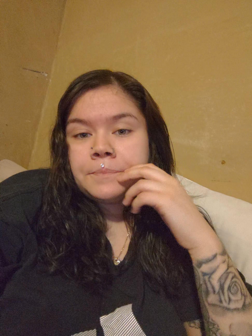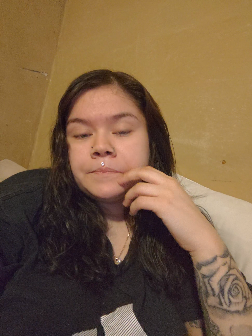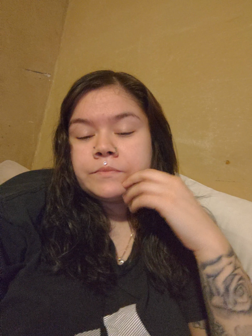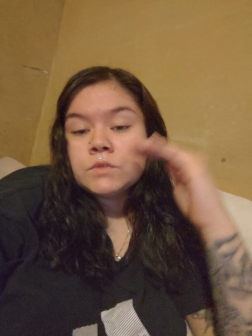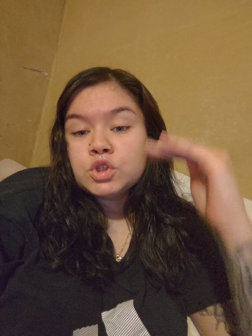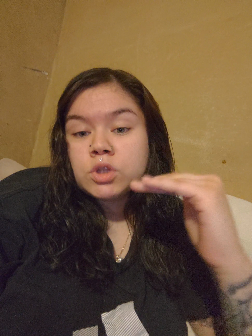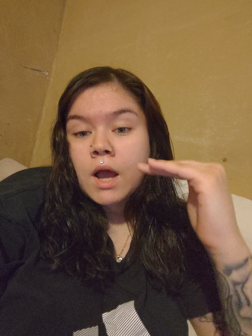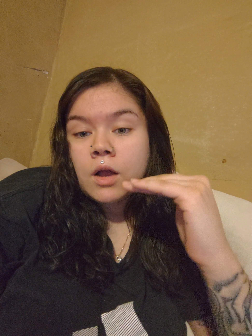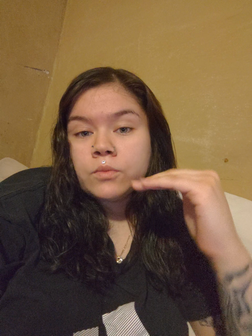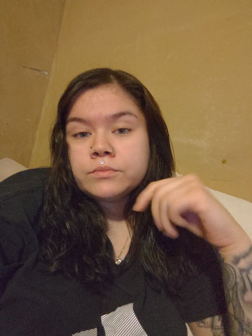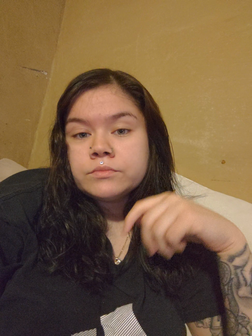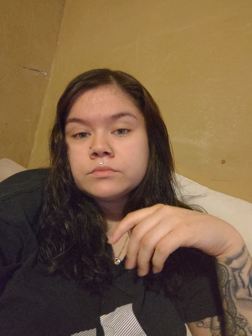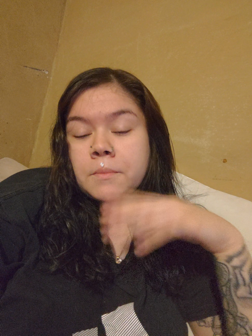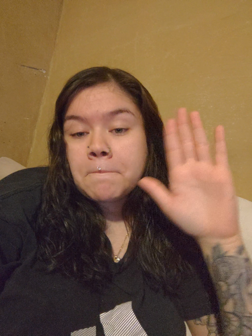child